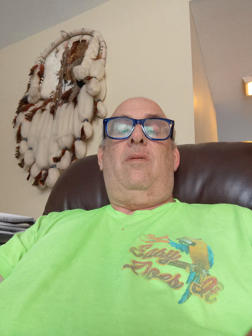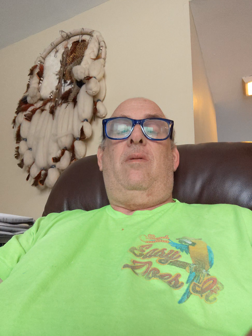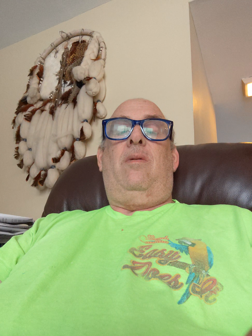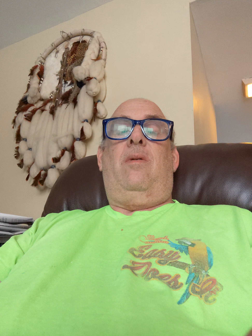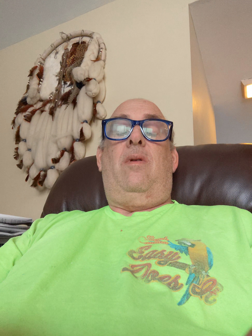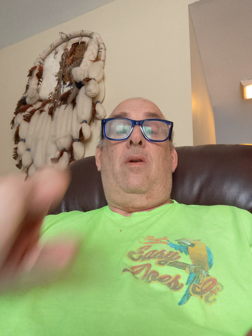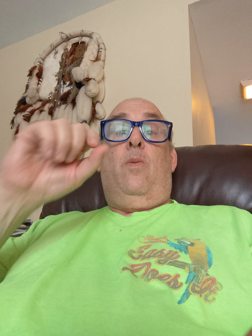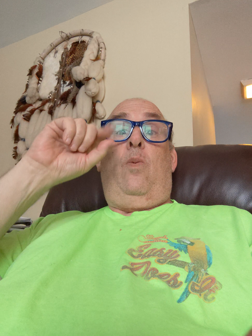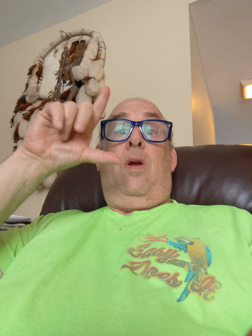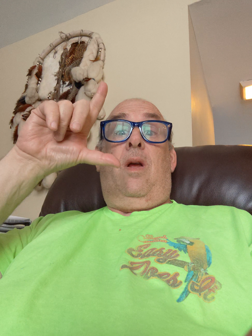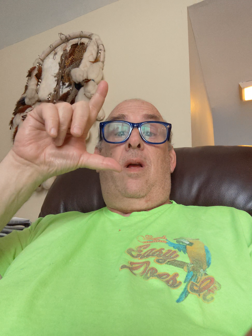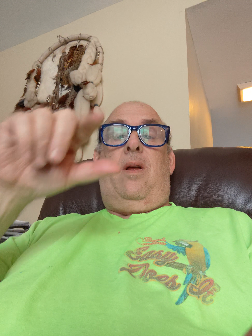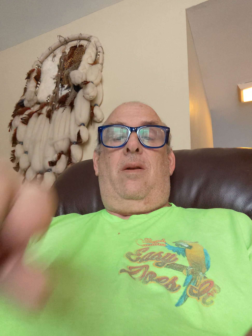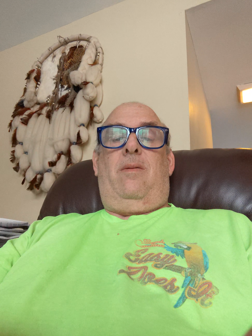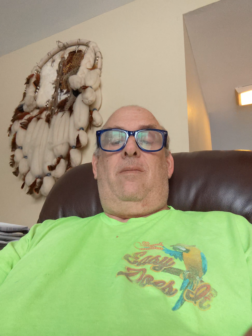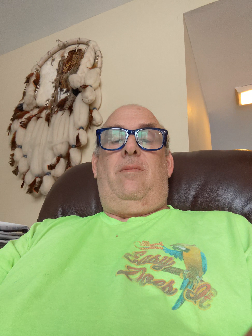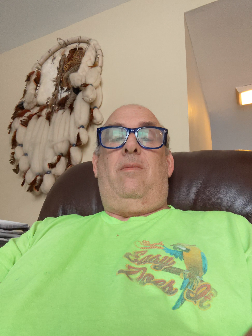wake